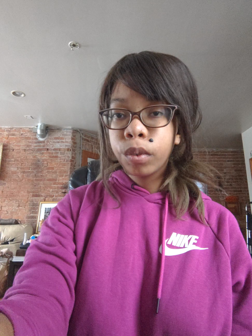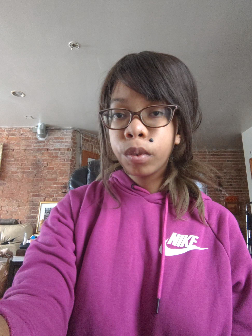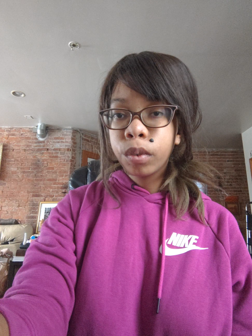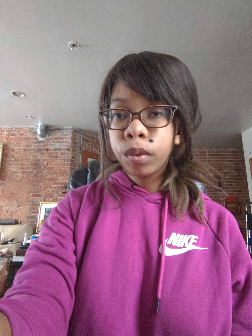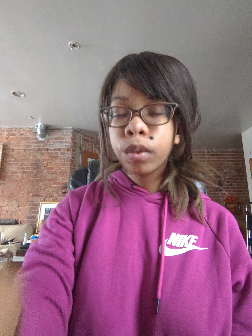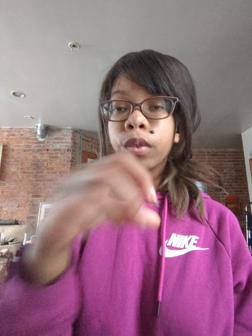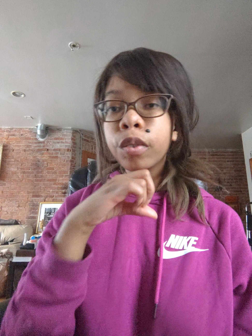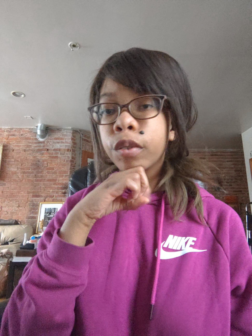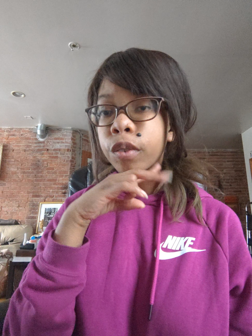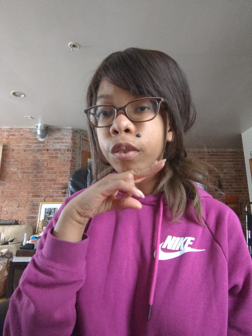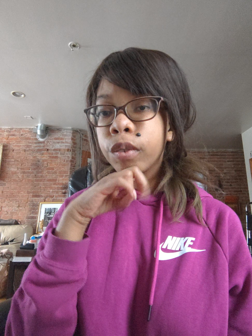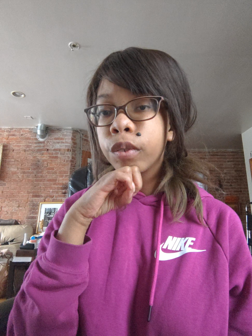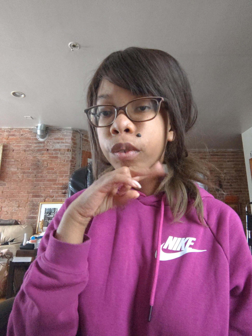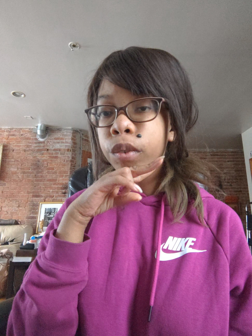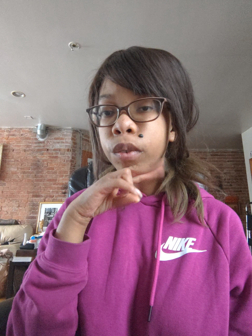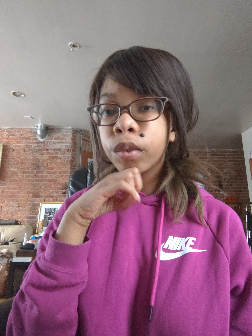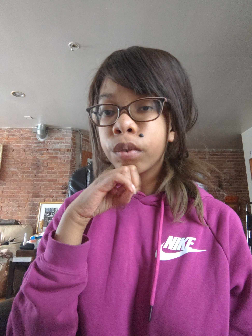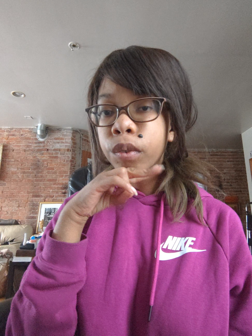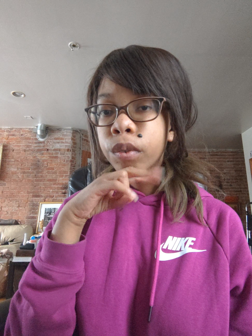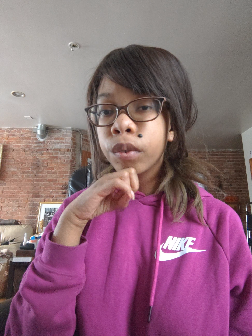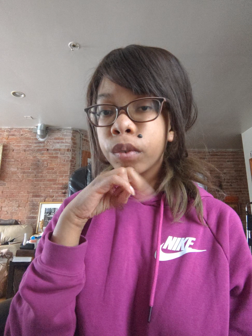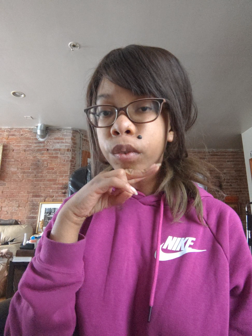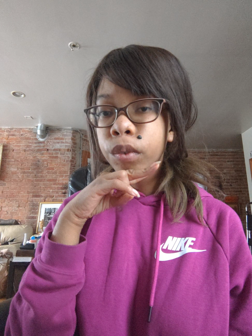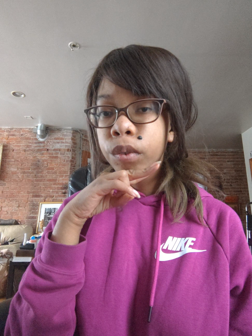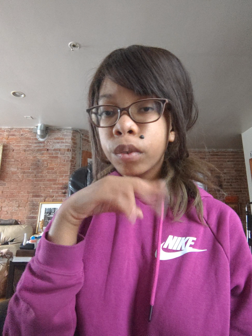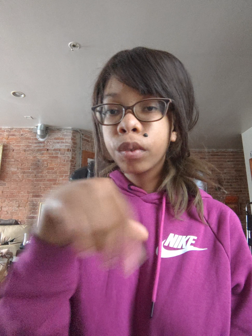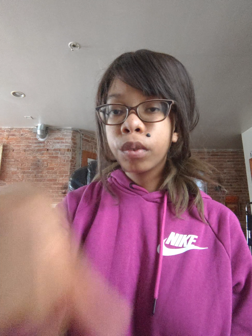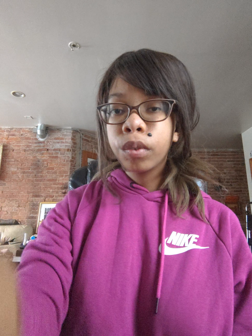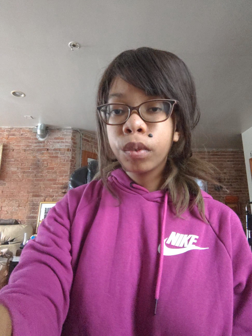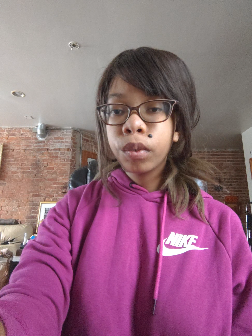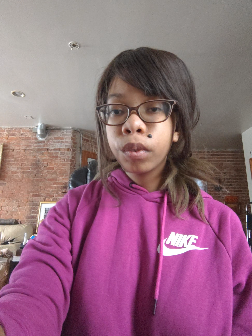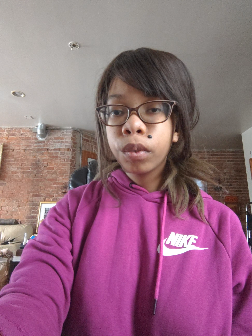frog